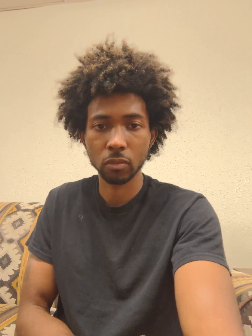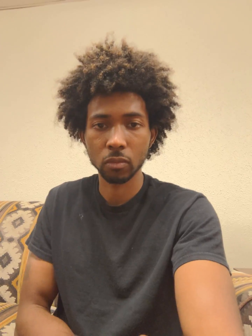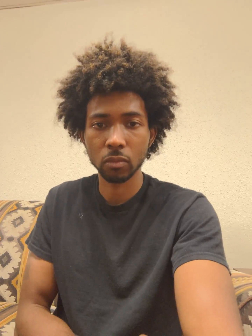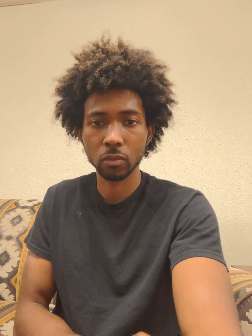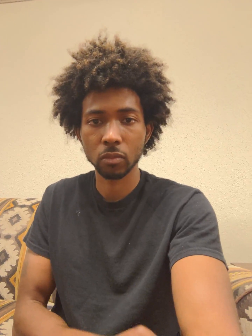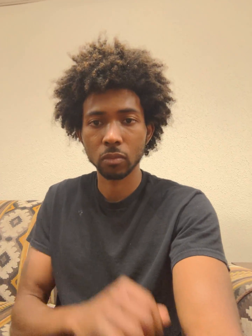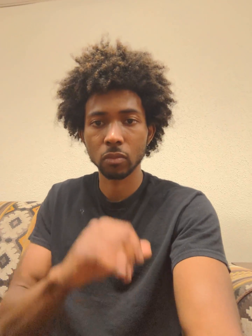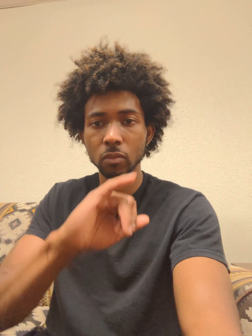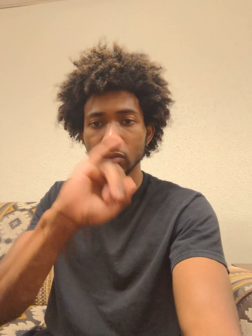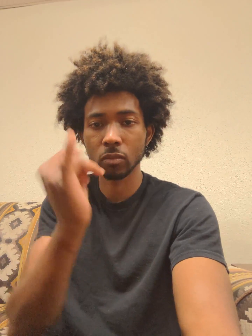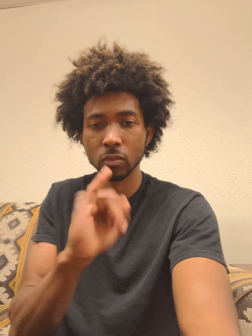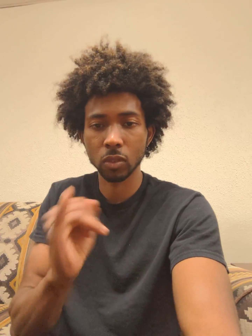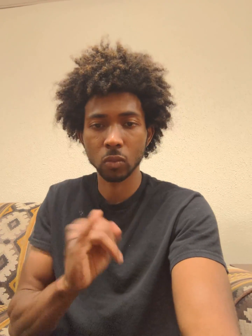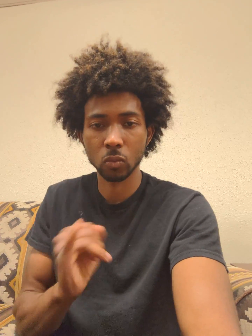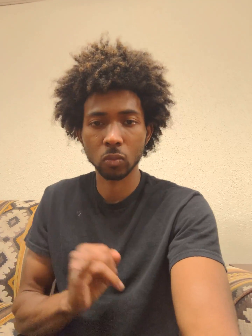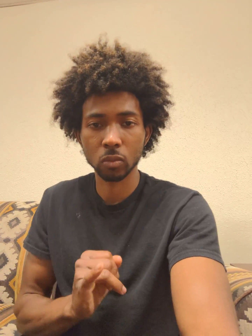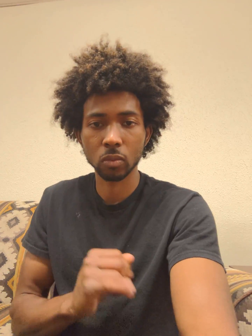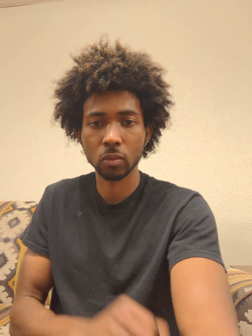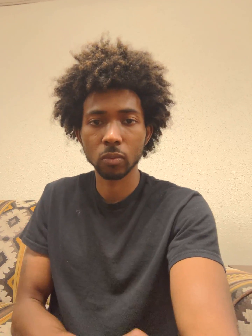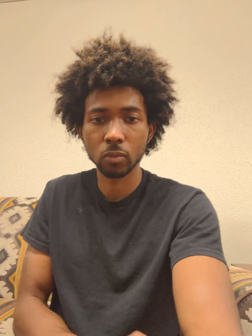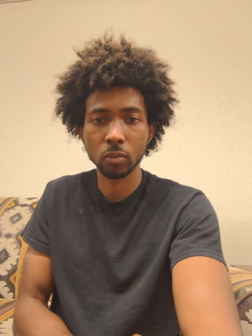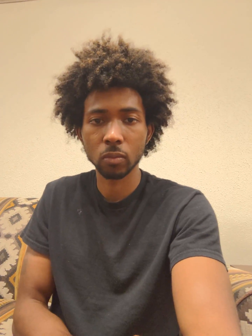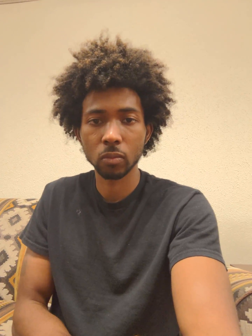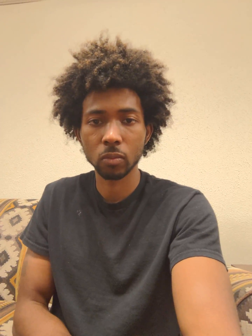draw